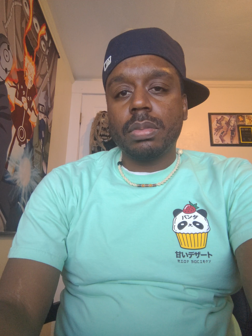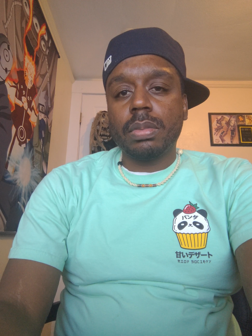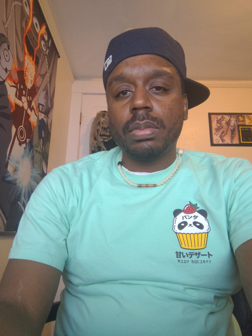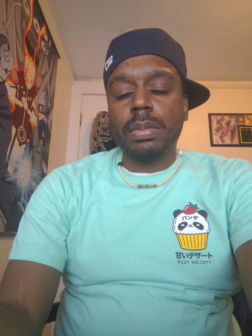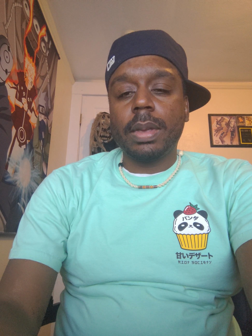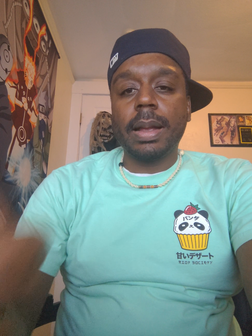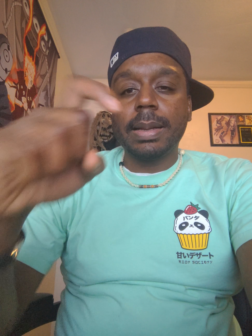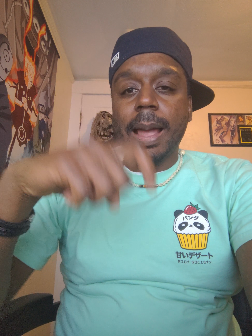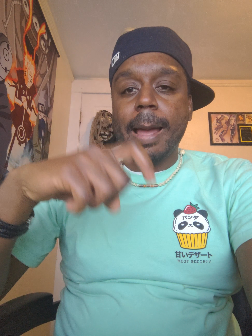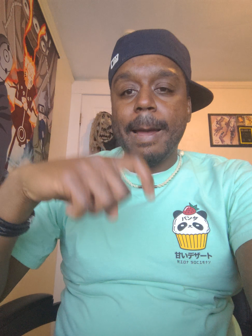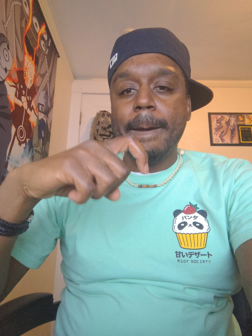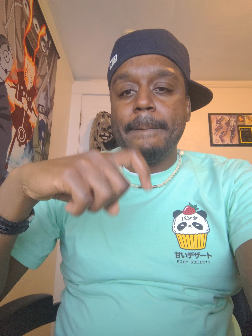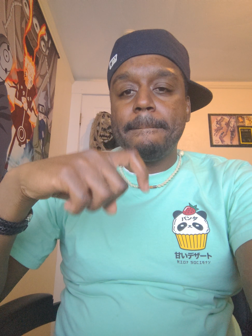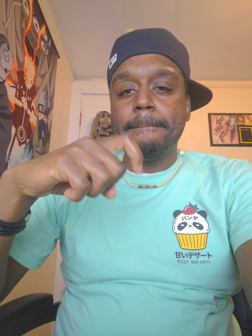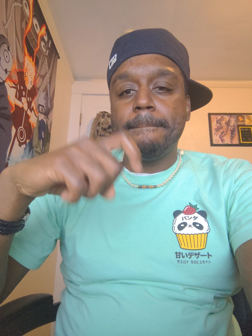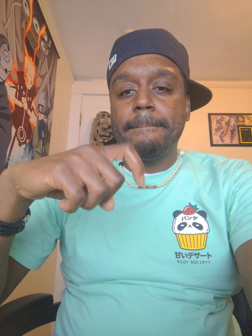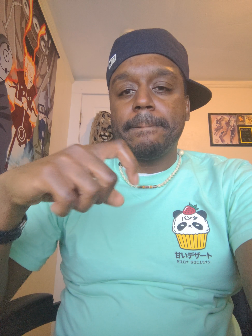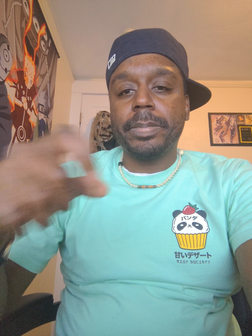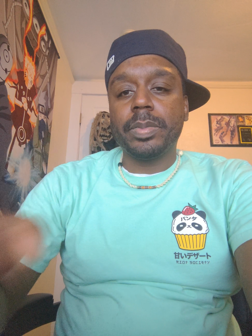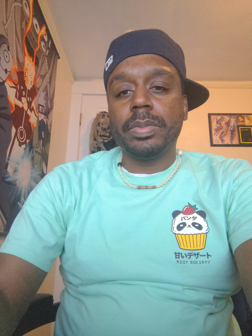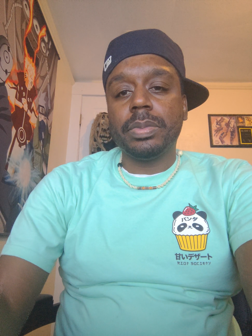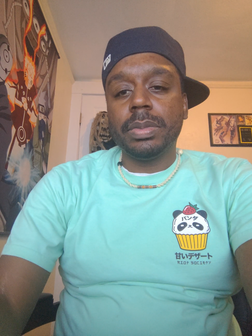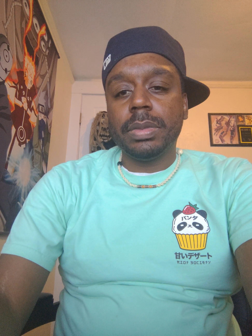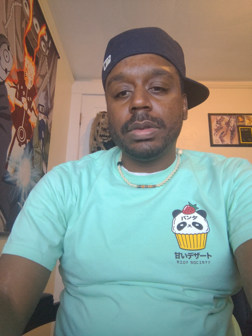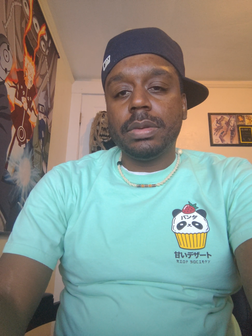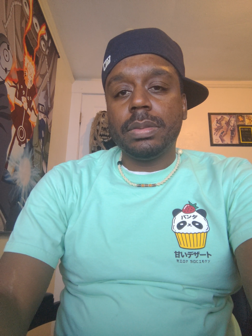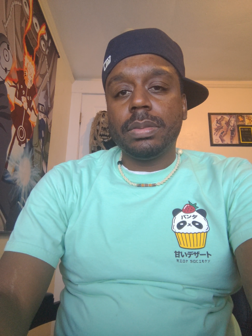time